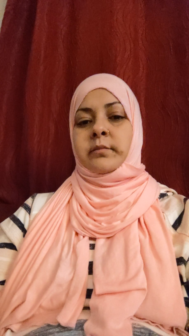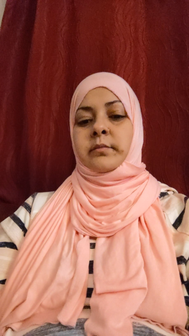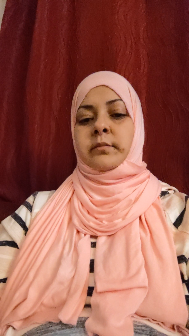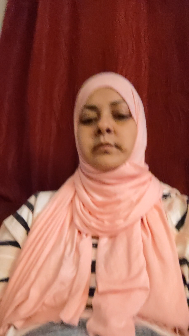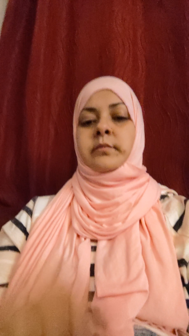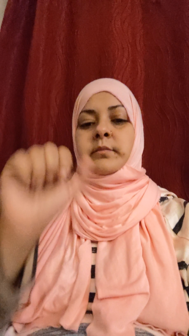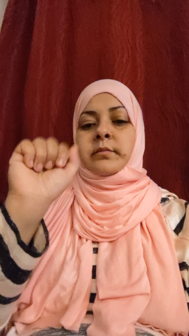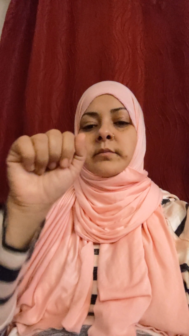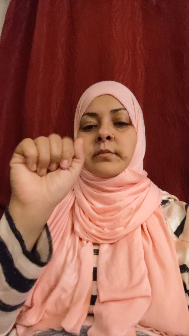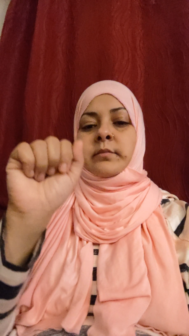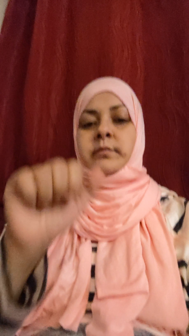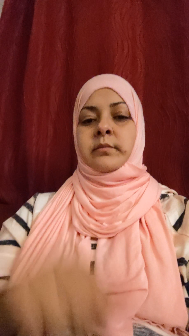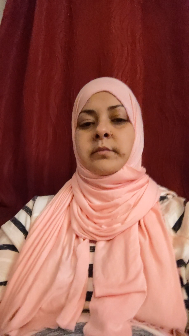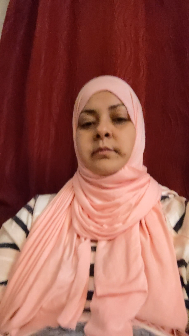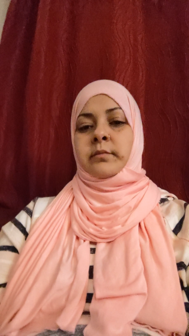knock